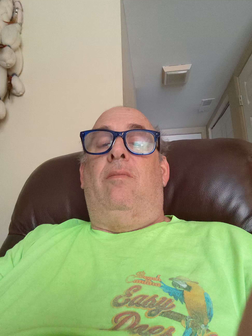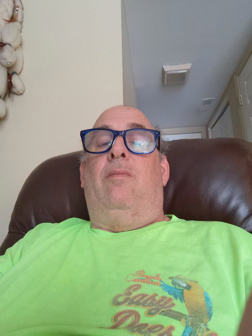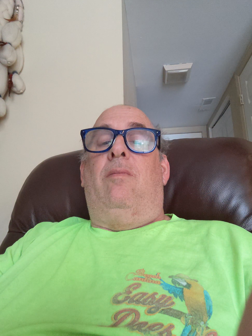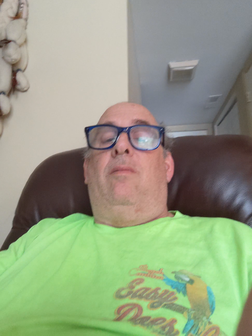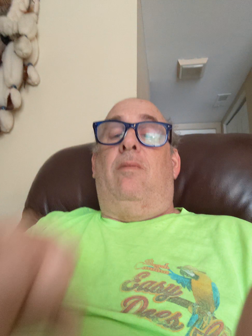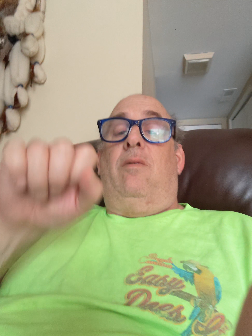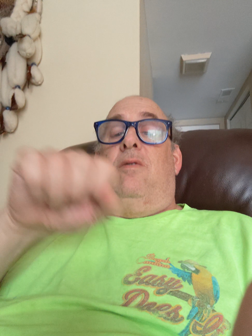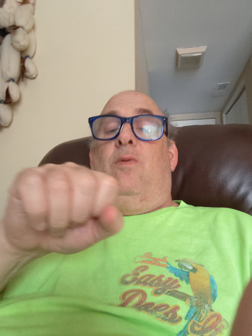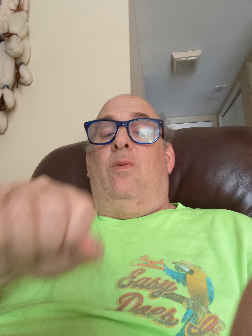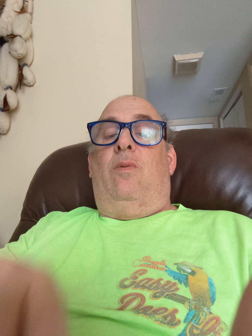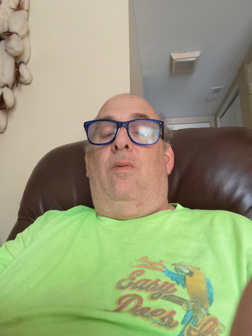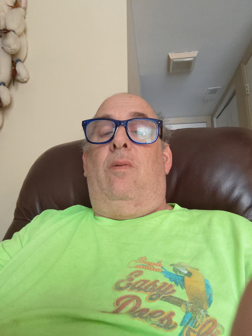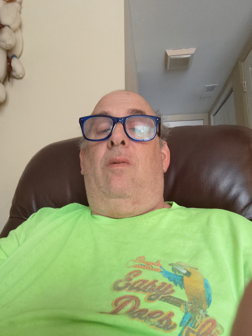shoe